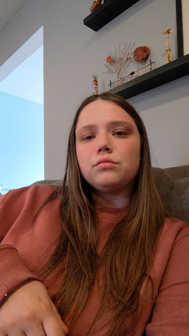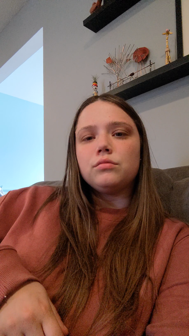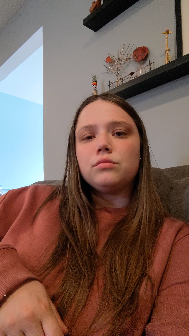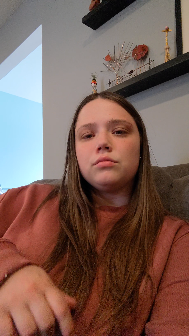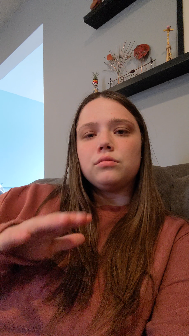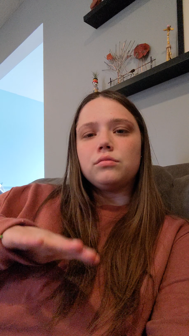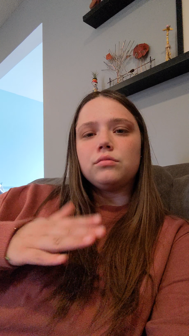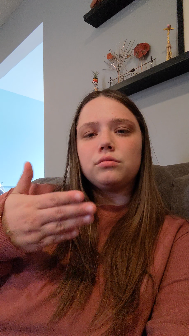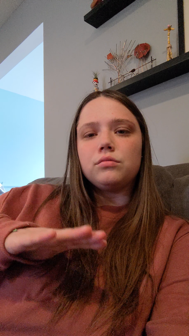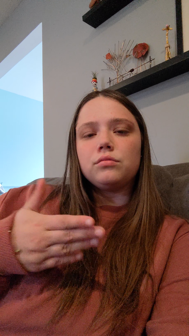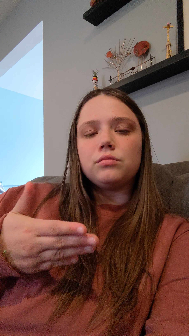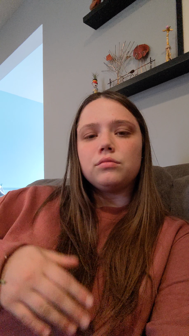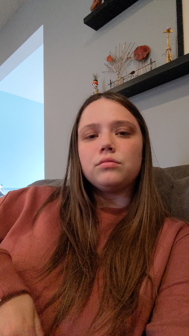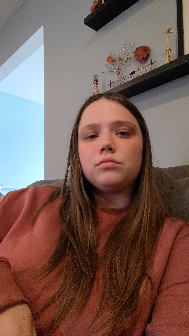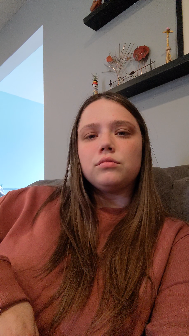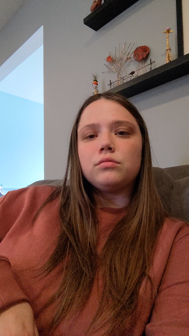kitchen